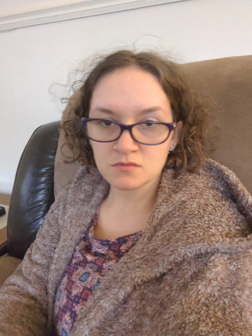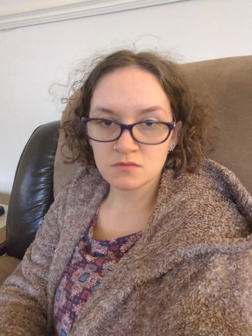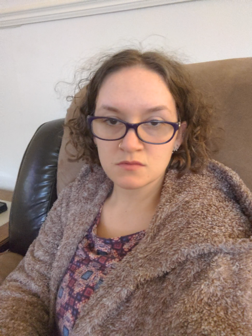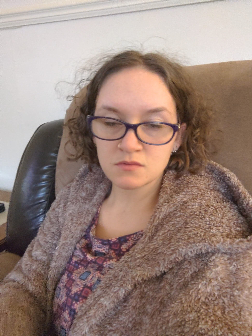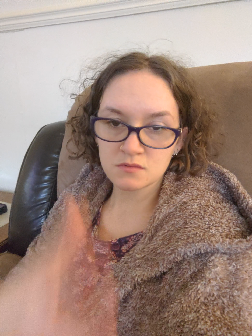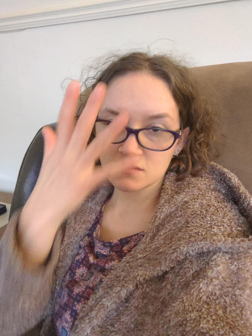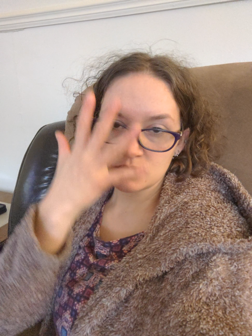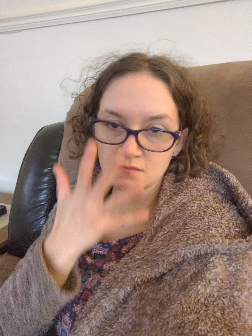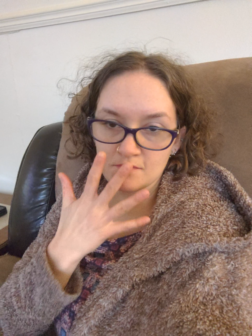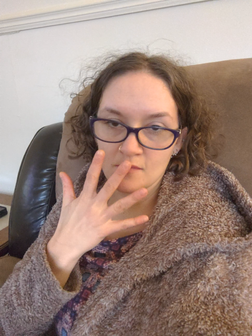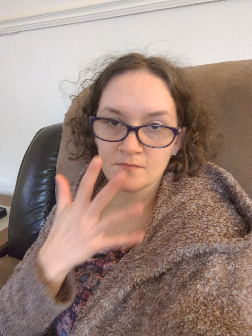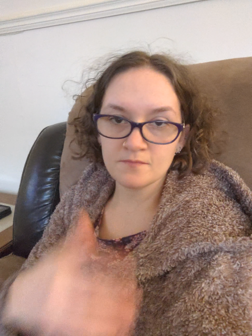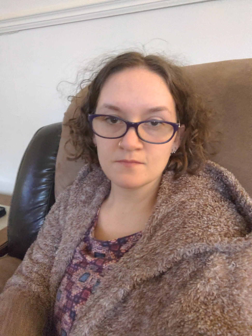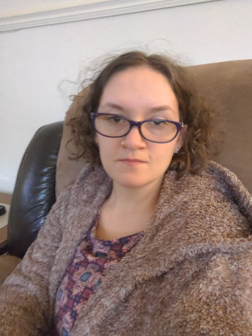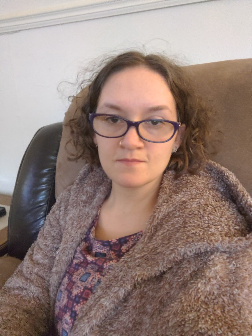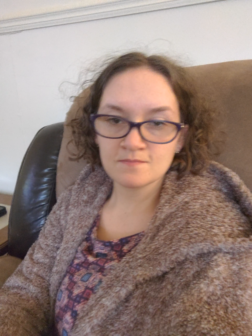sad